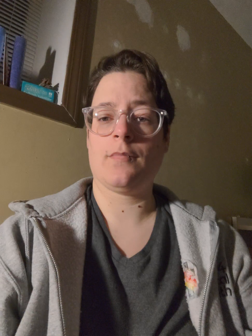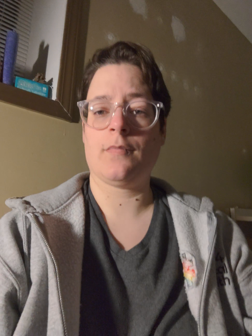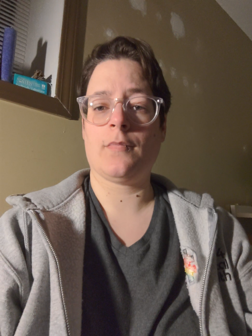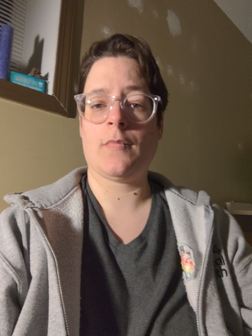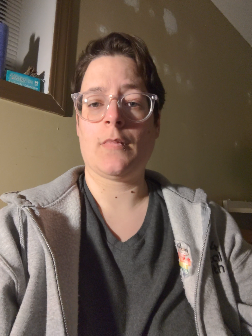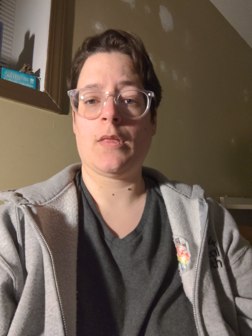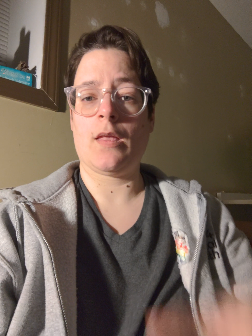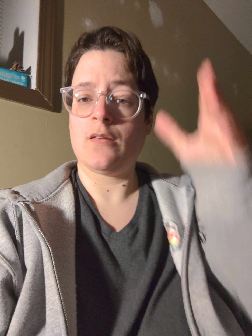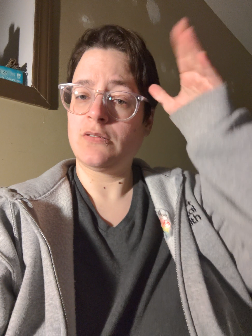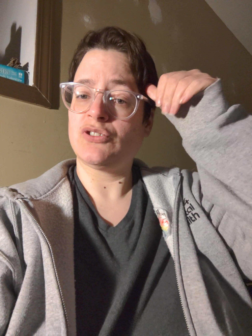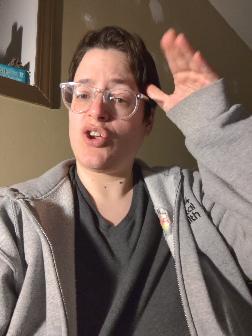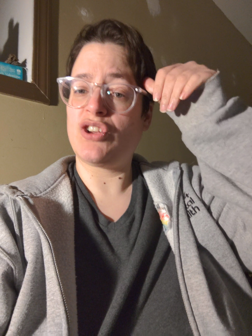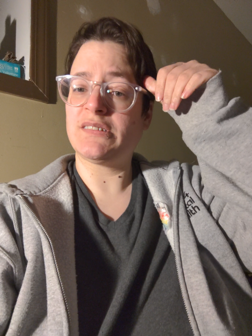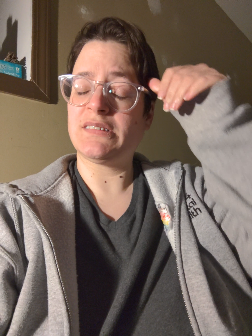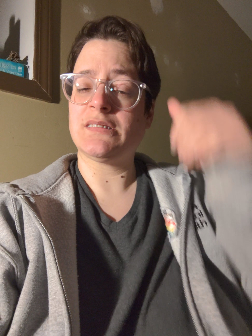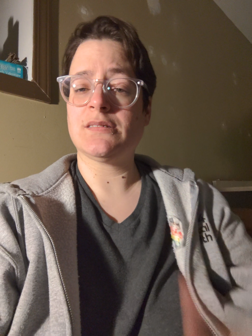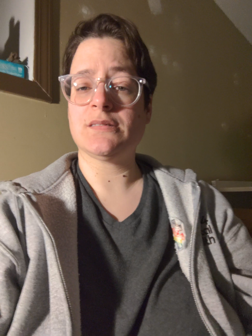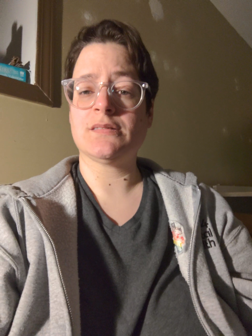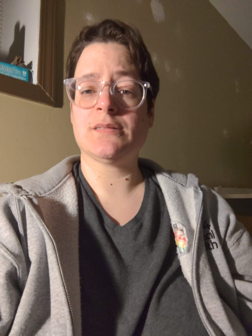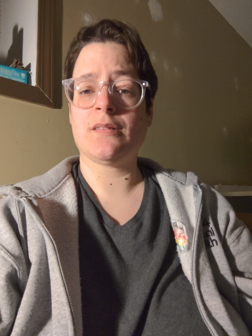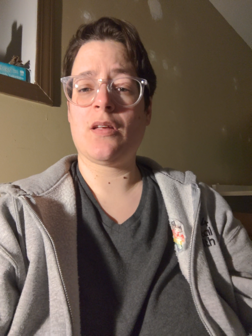donkey